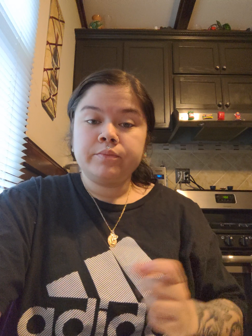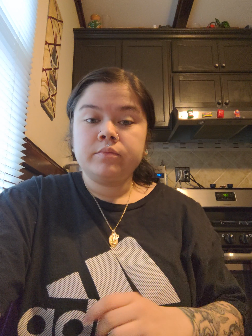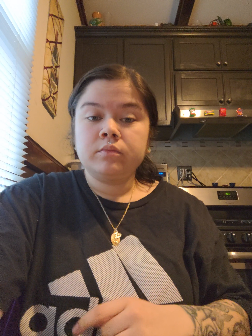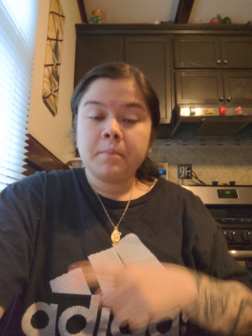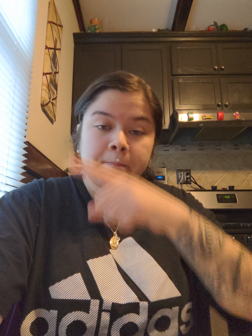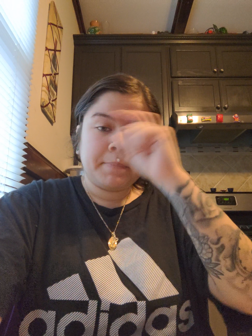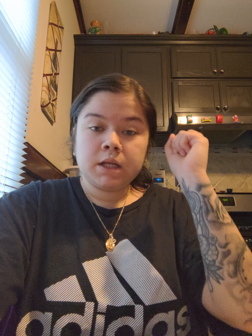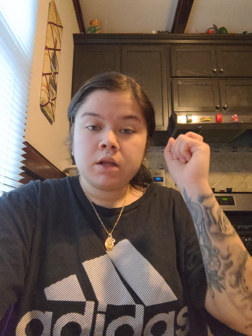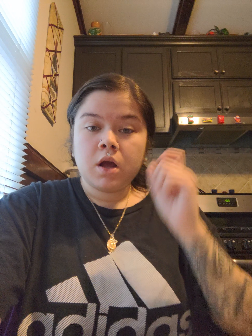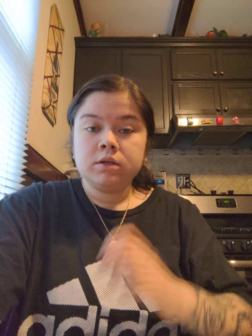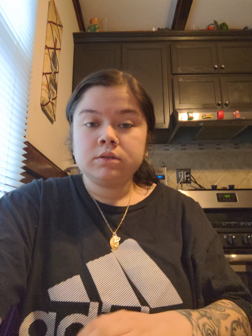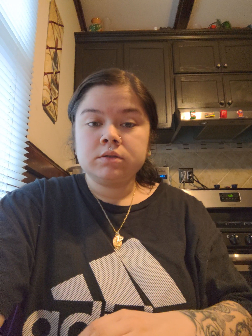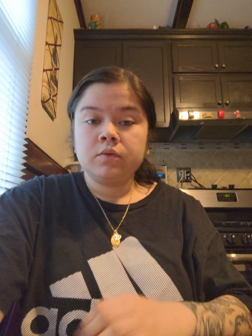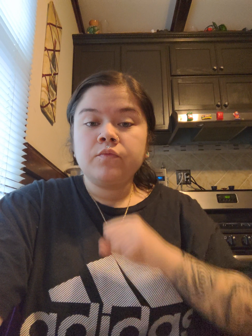because